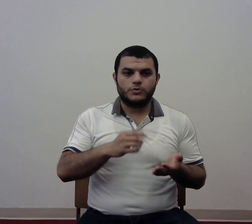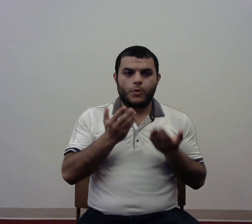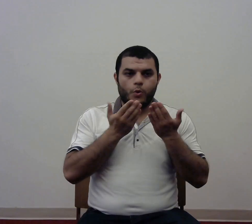oxumaq